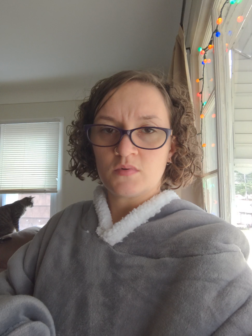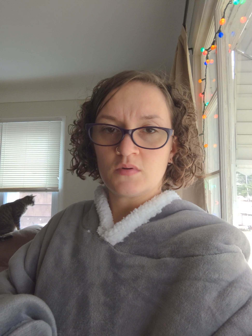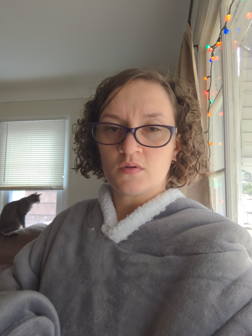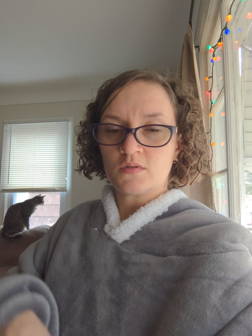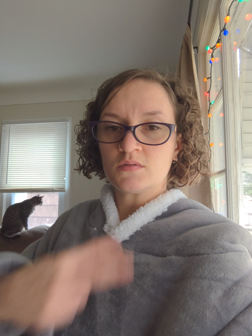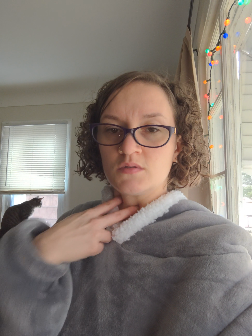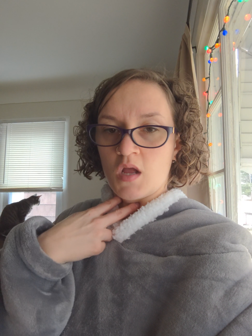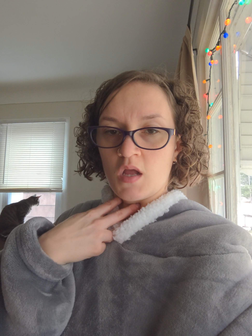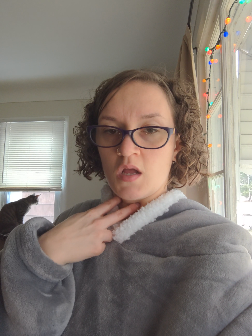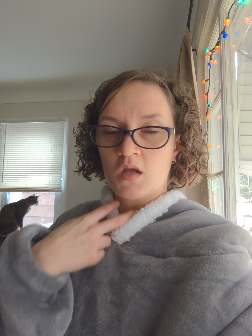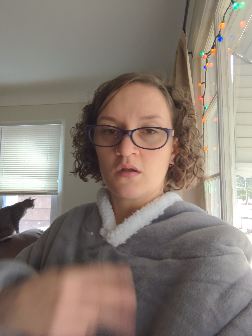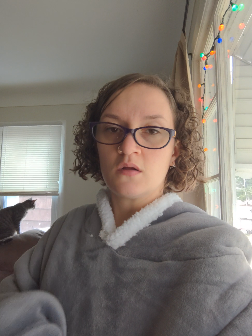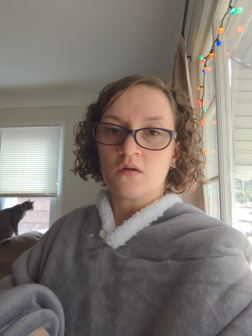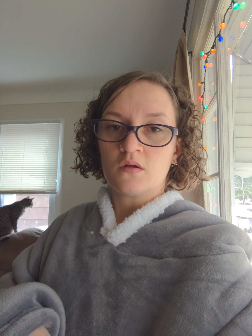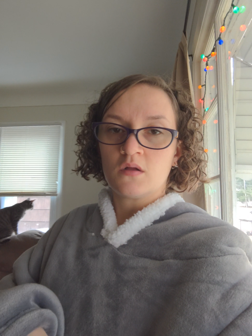stuck